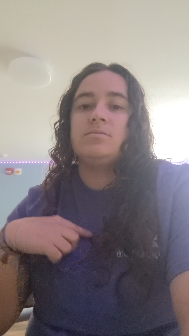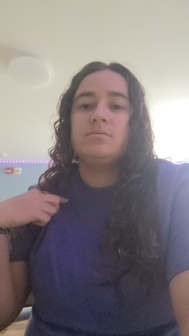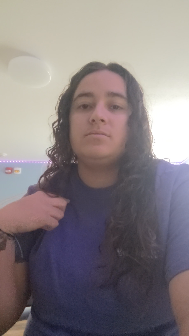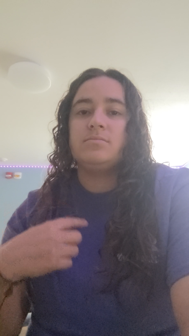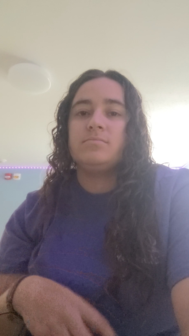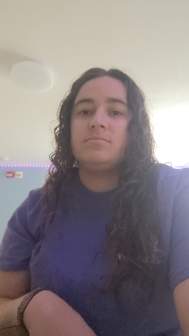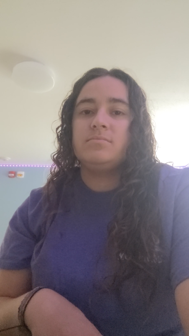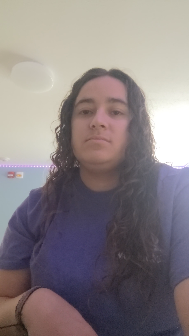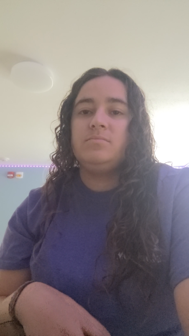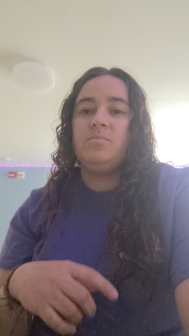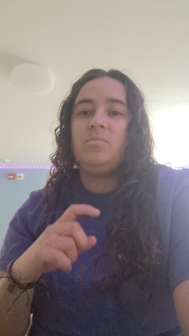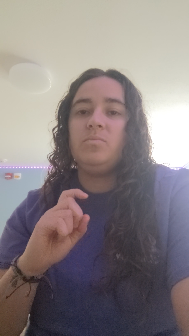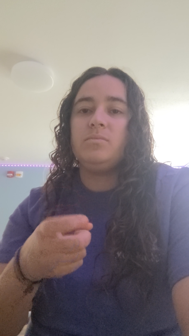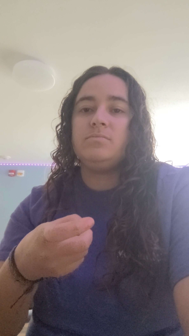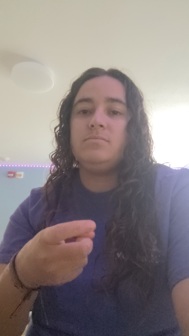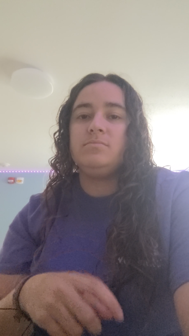present